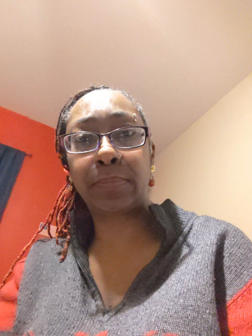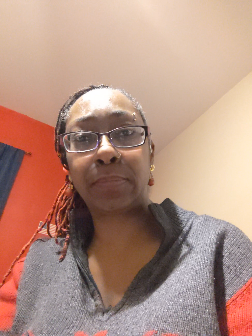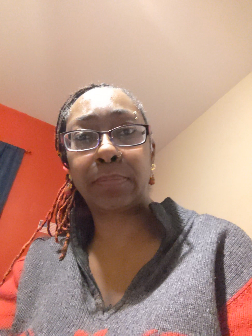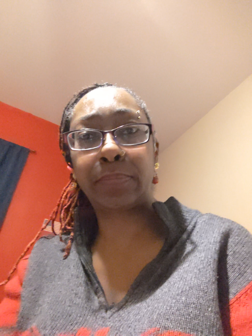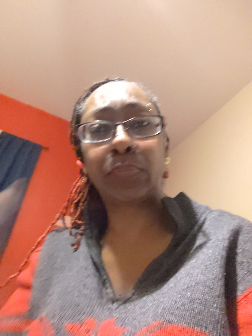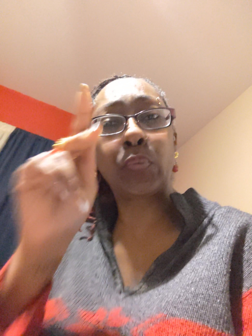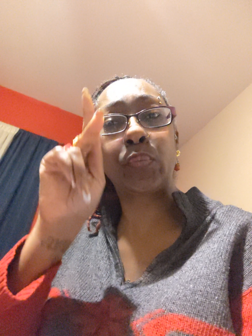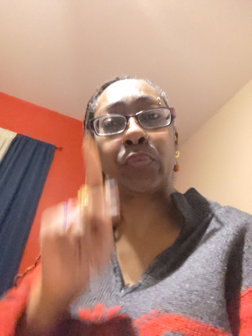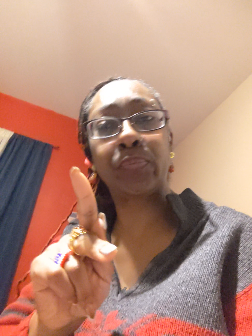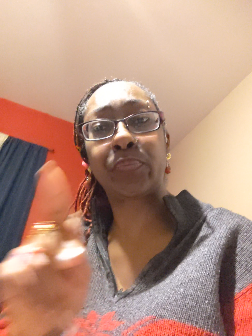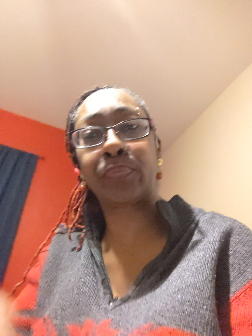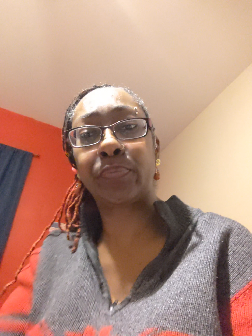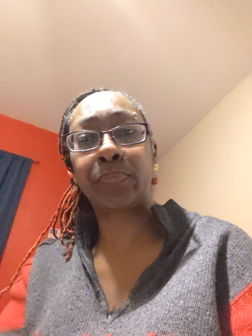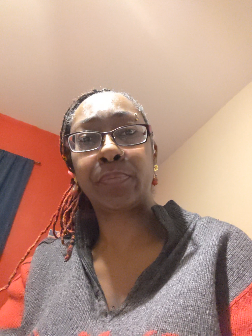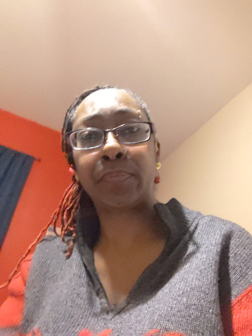person